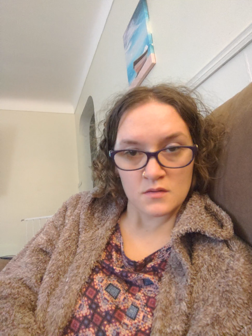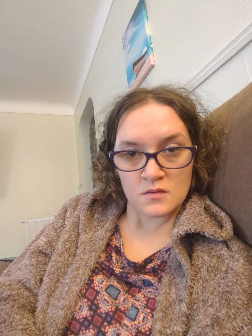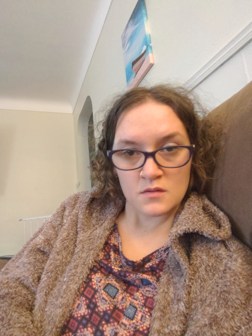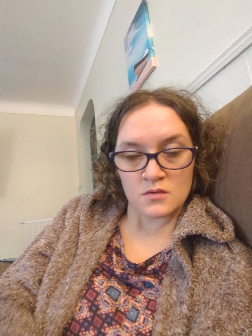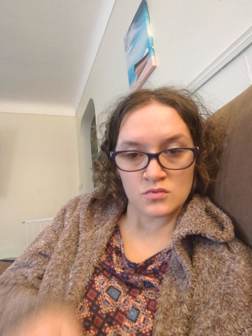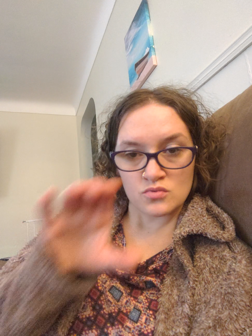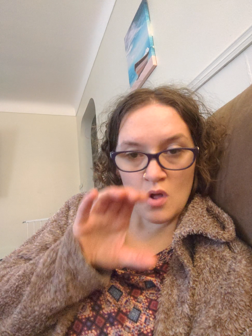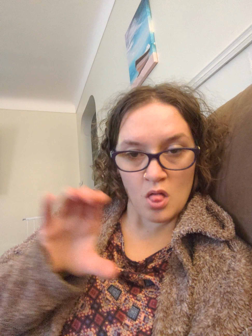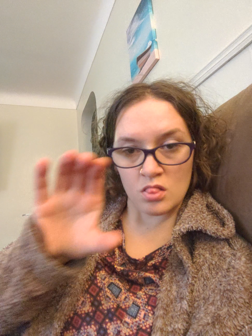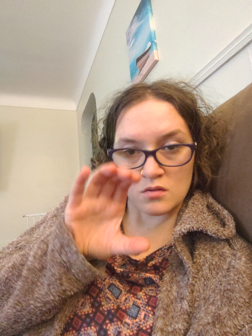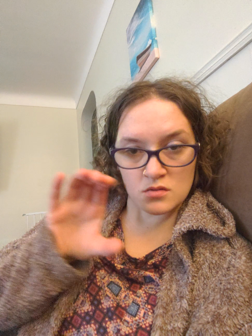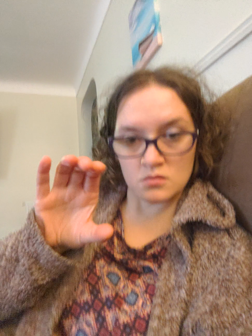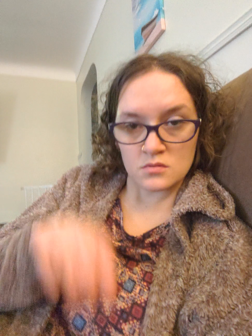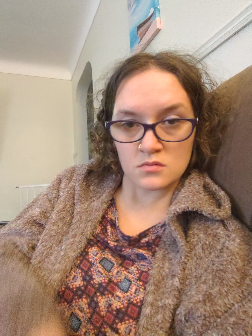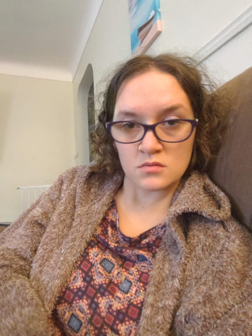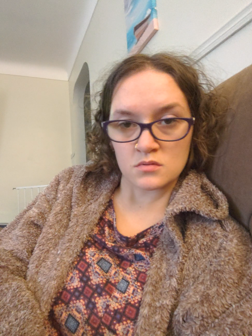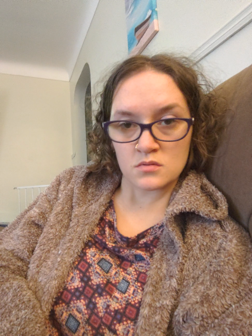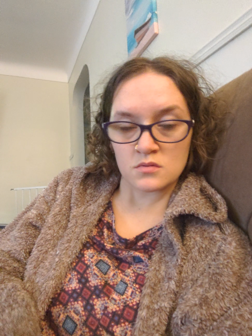chocolate